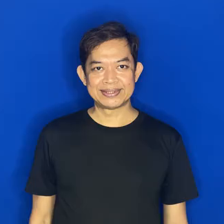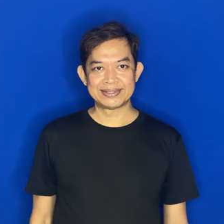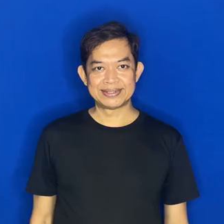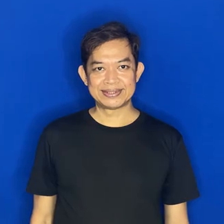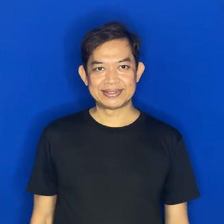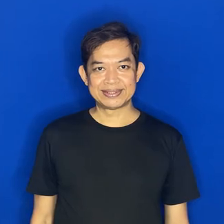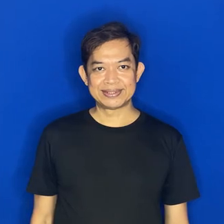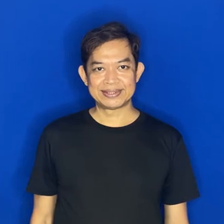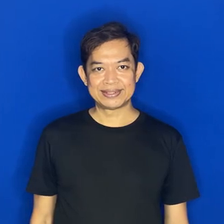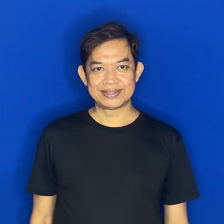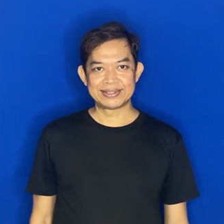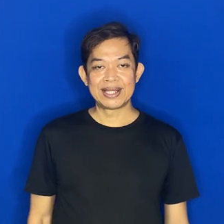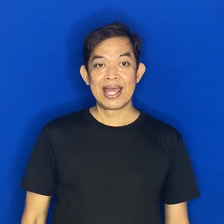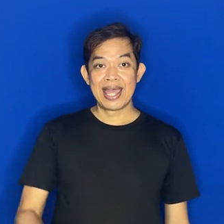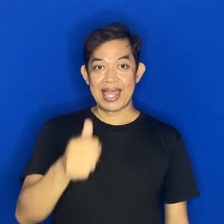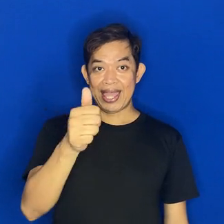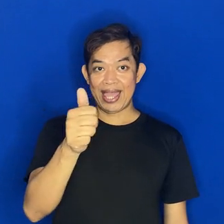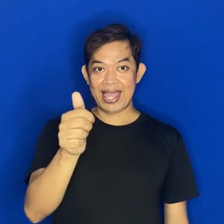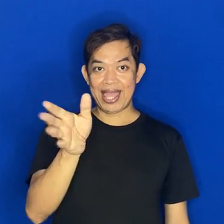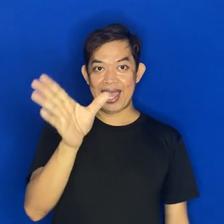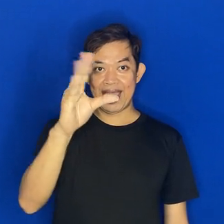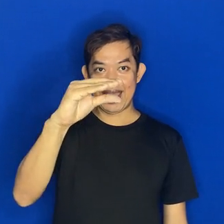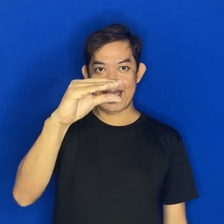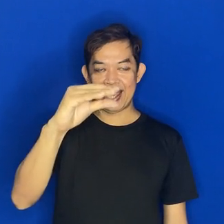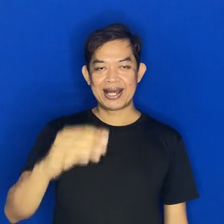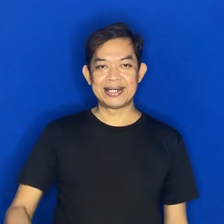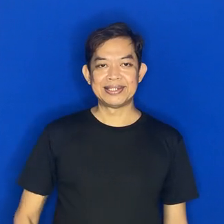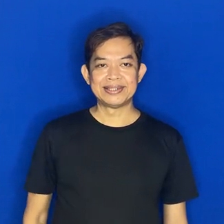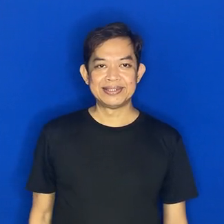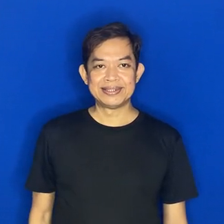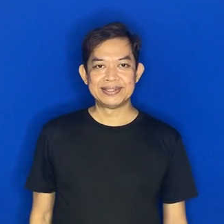good afternoon